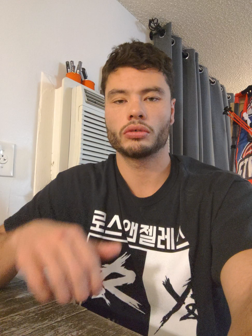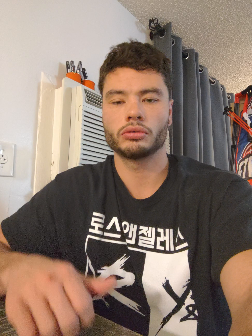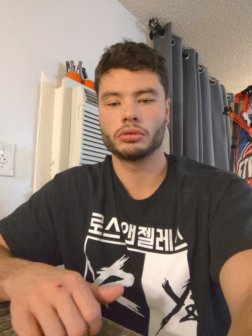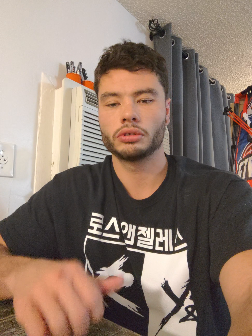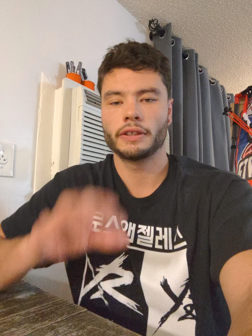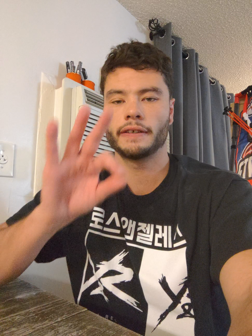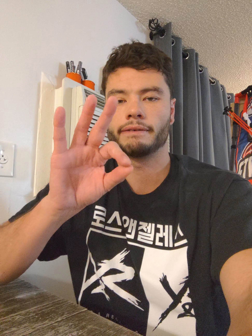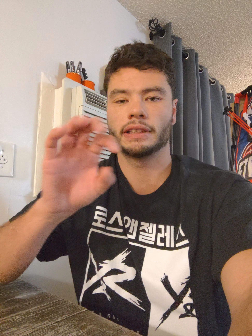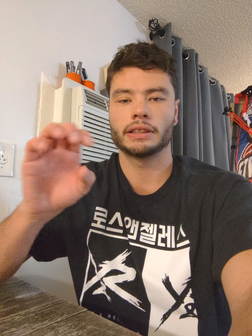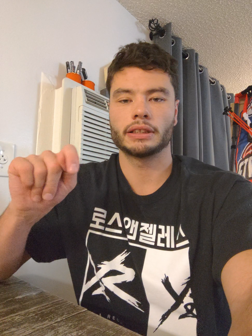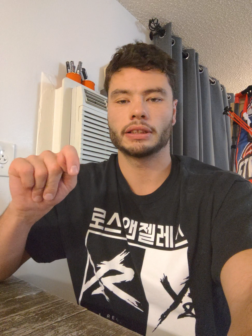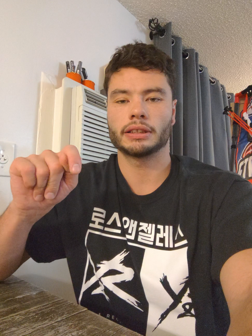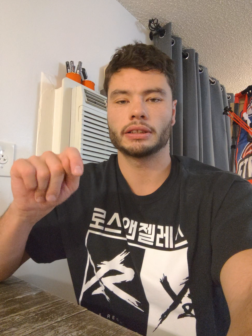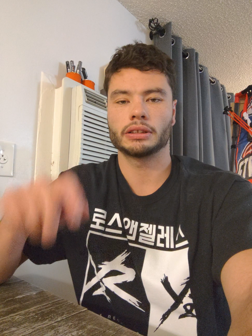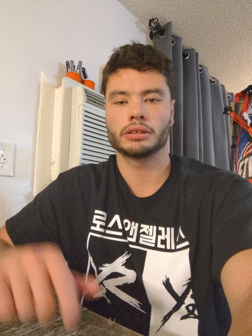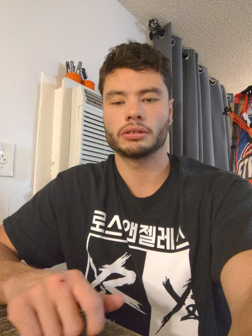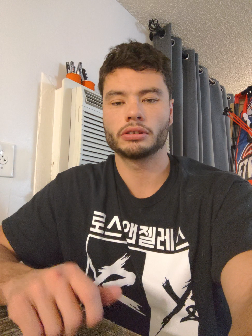feet